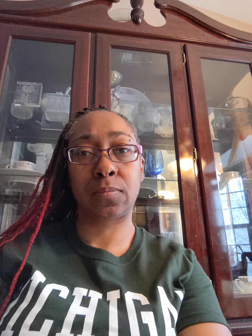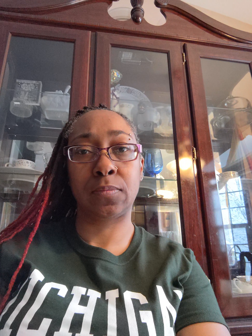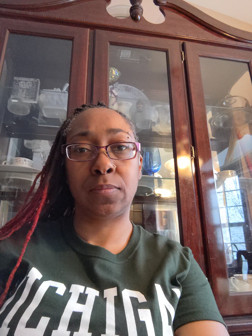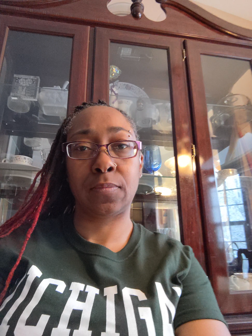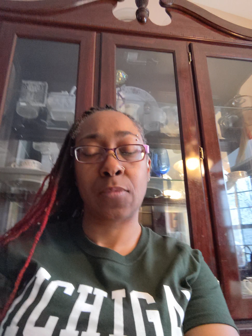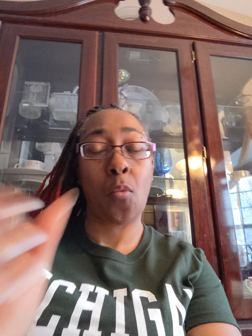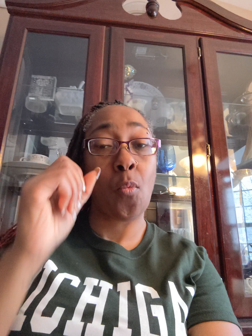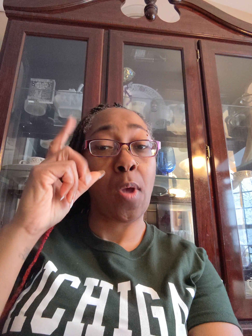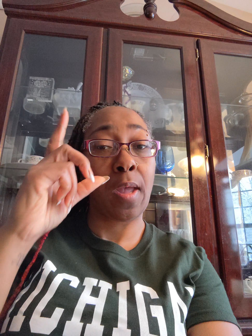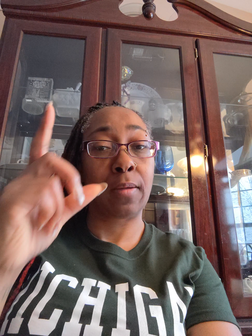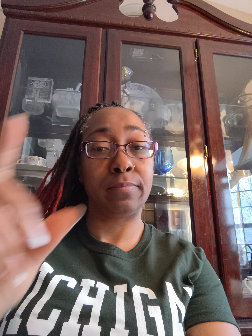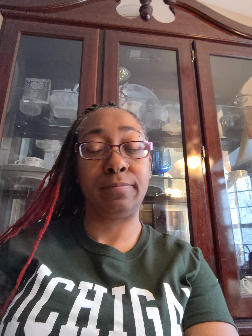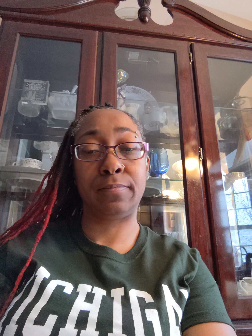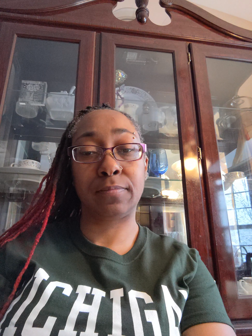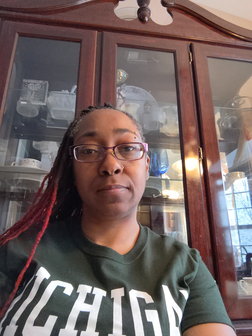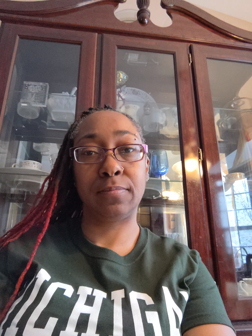awake